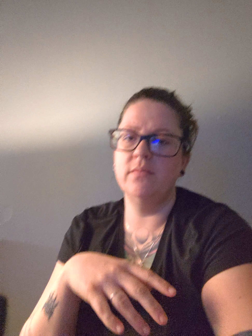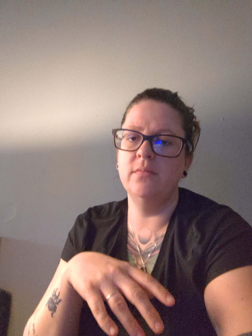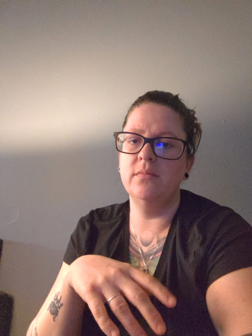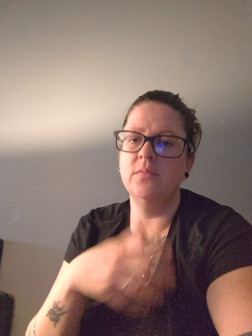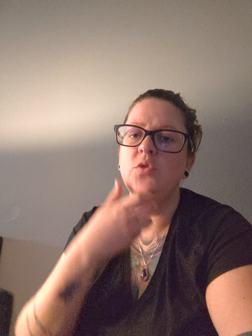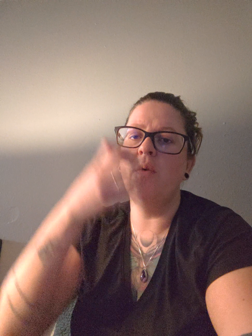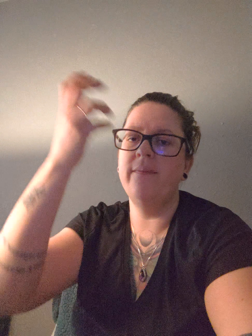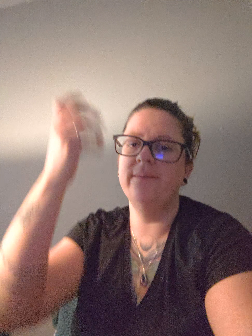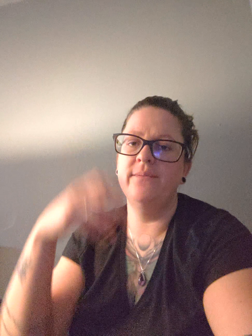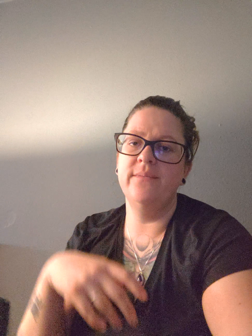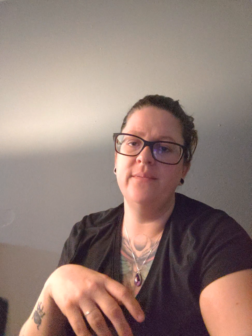giraffe